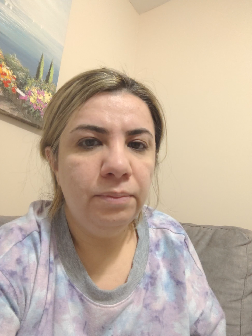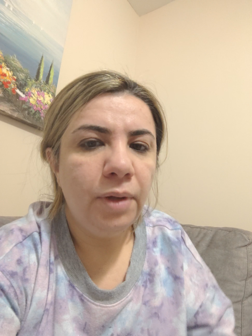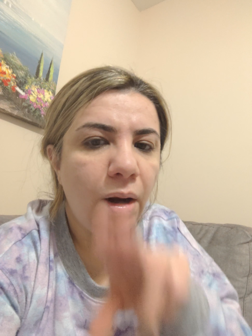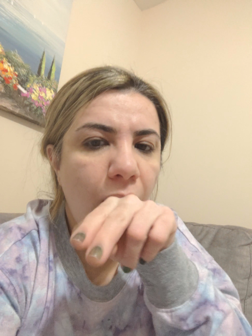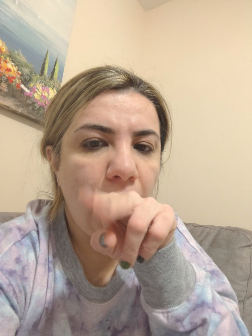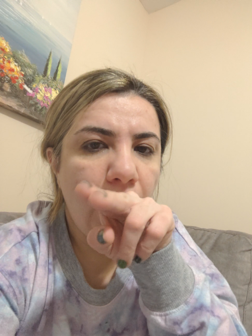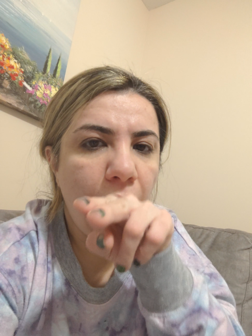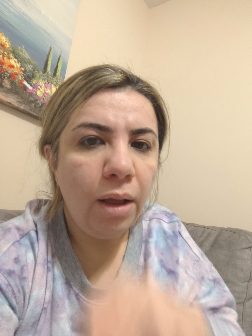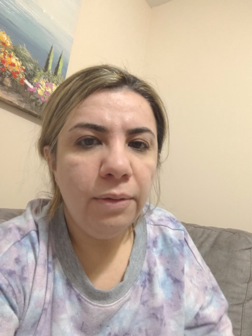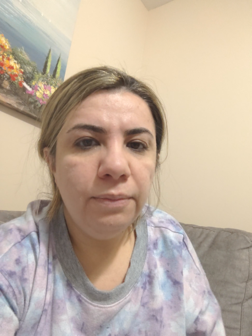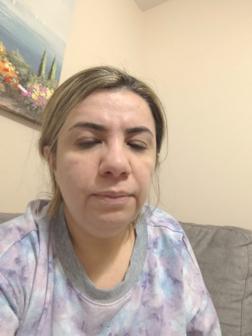tongue